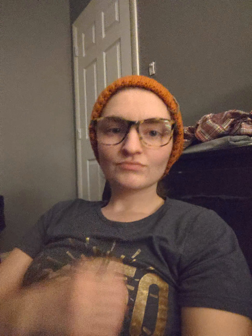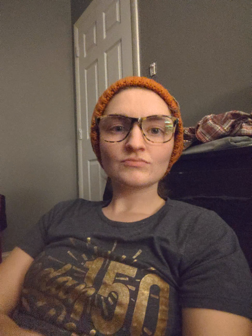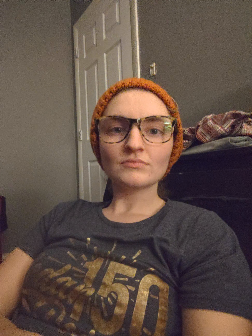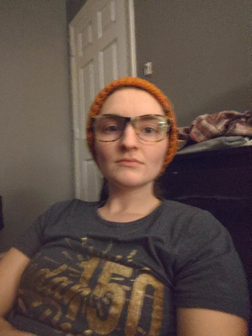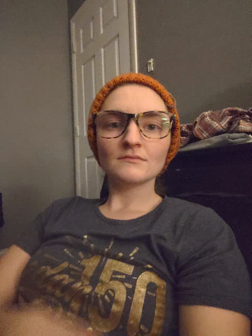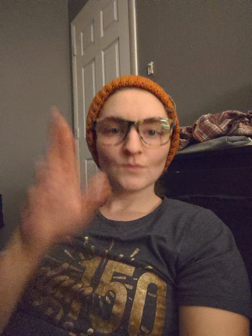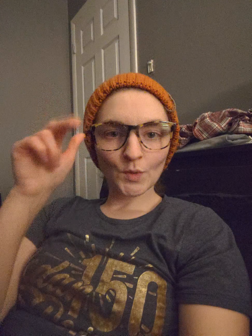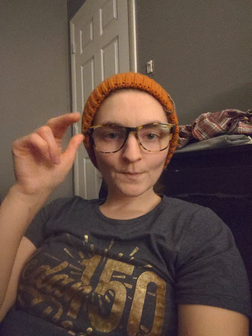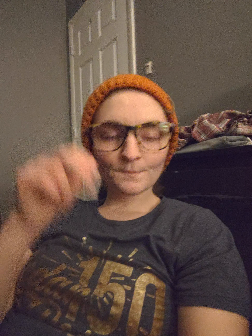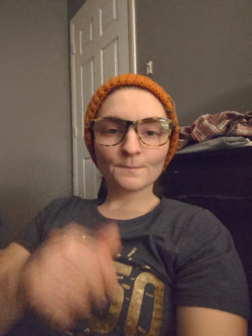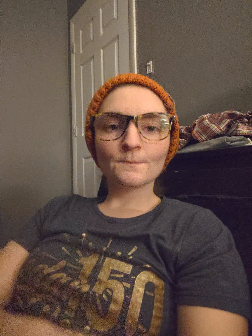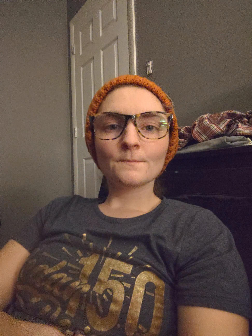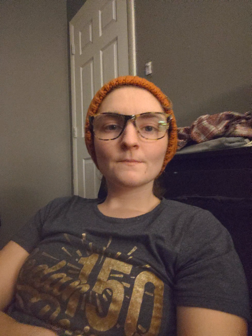horse